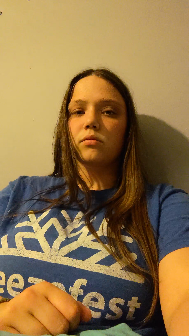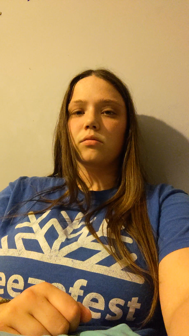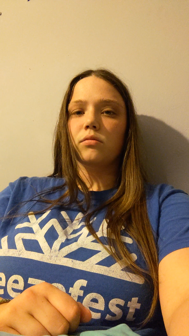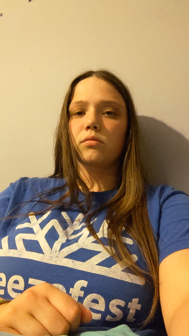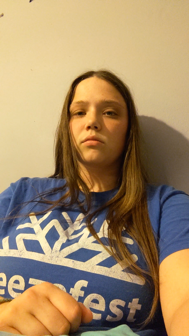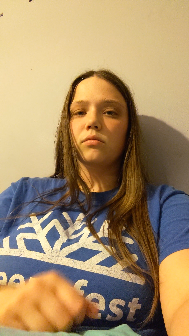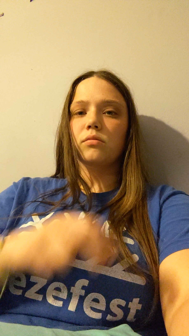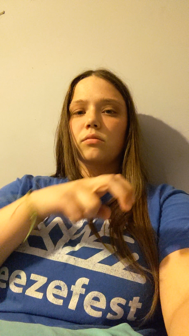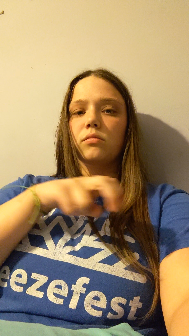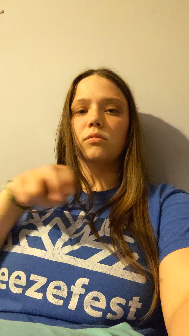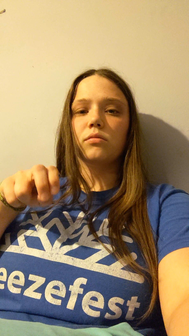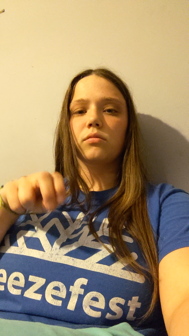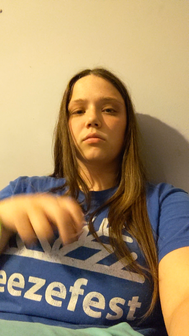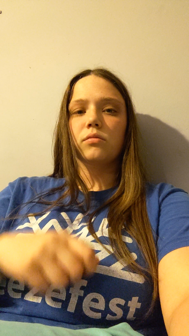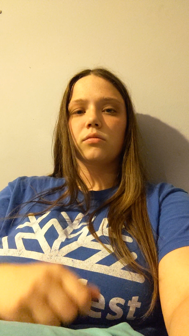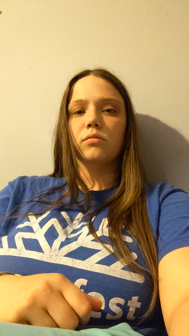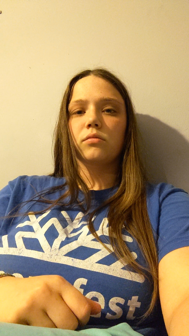bench